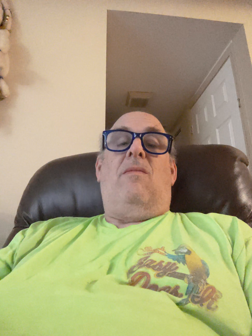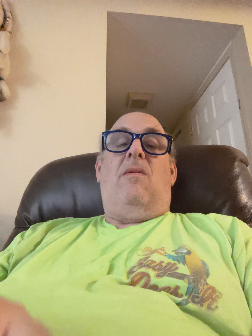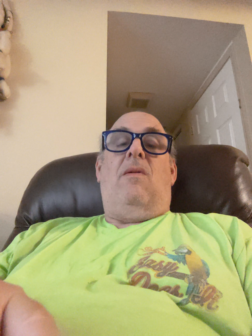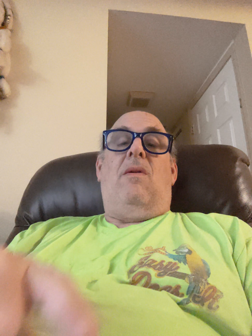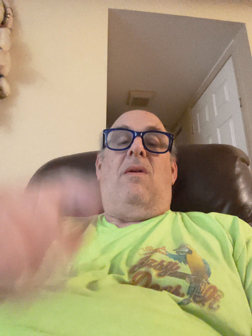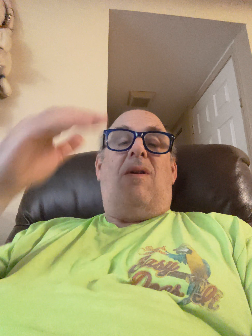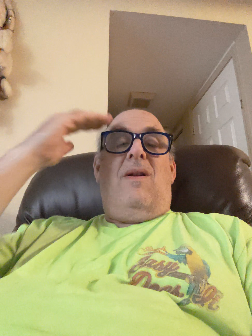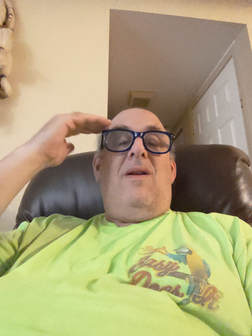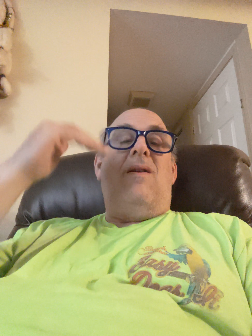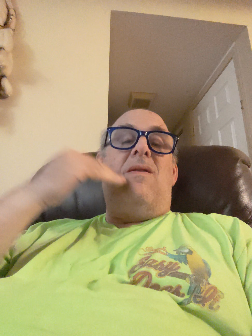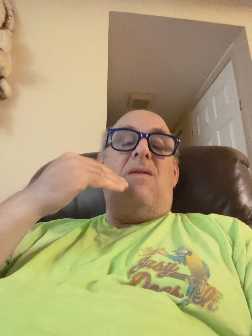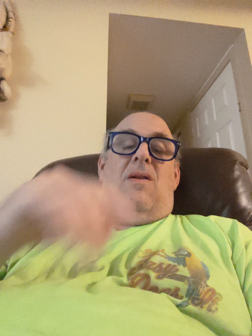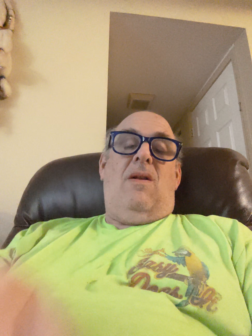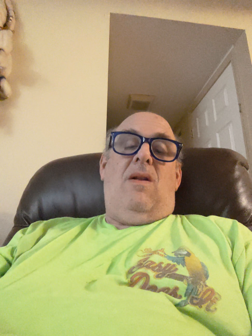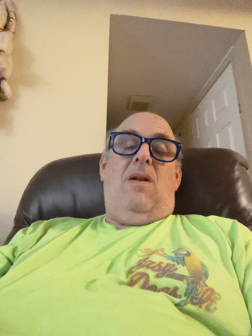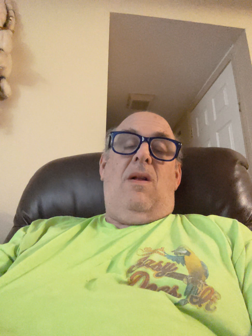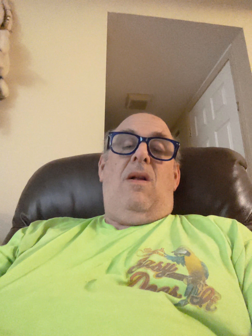head